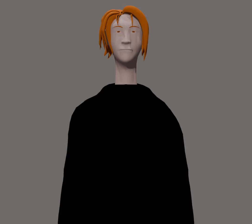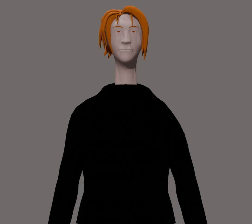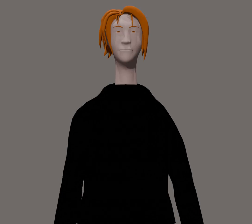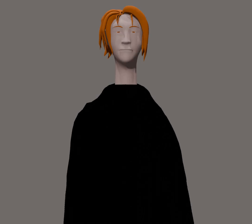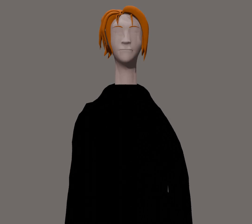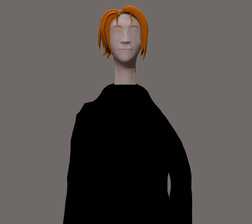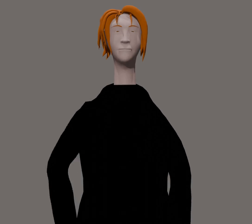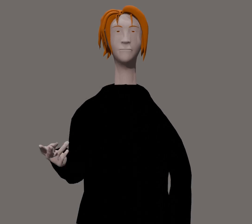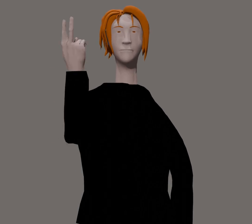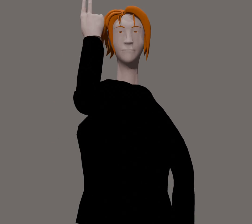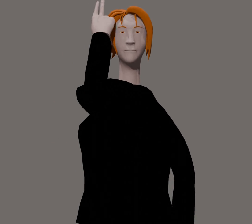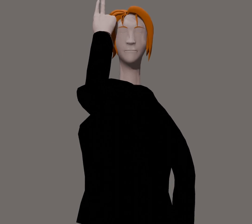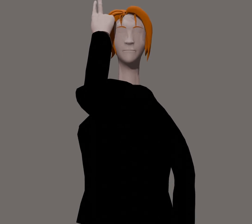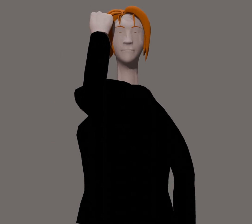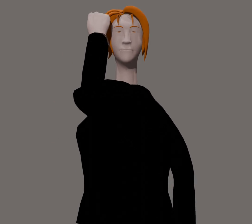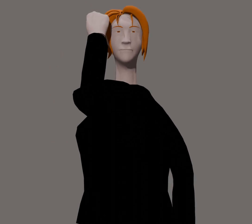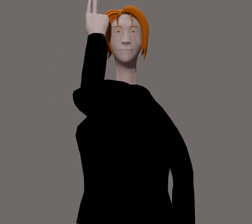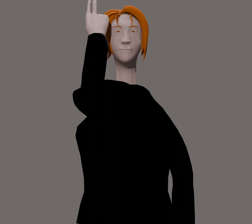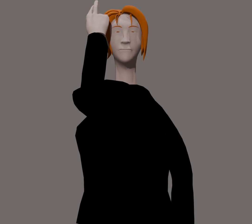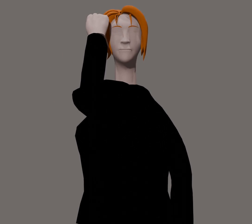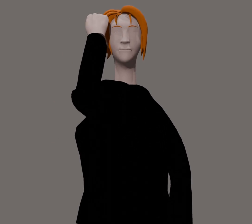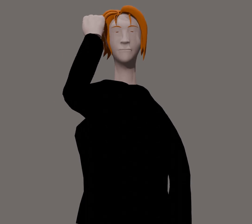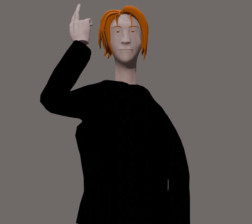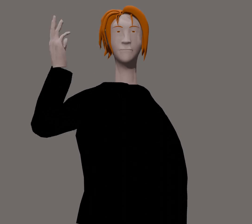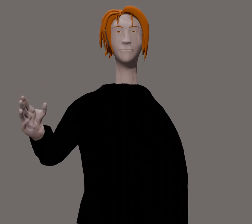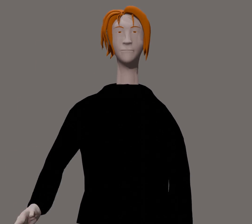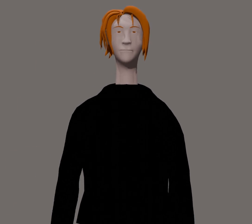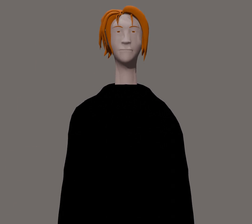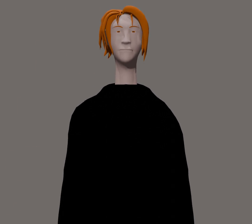Bunny